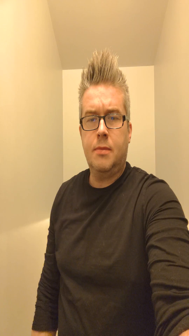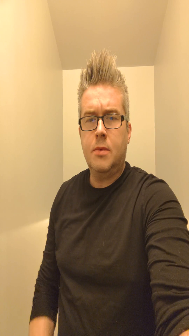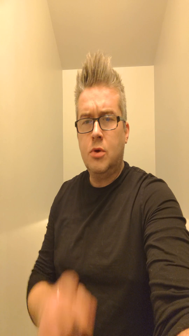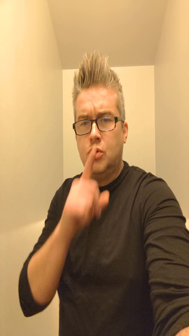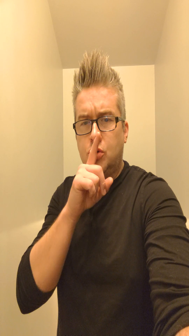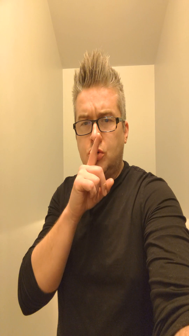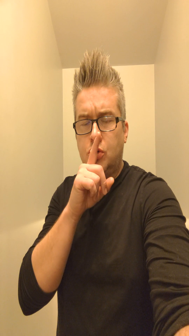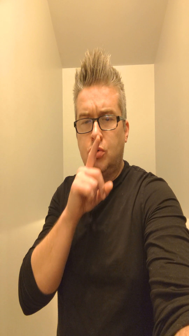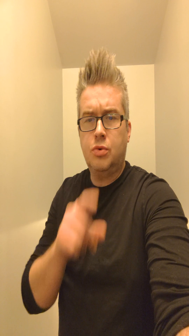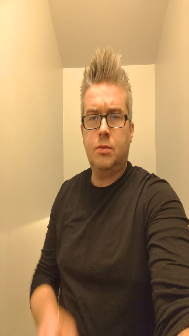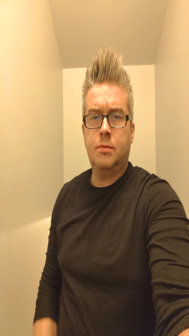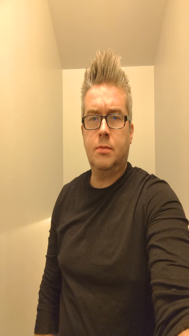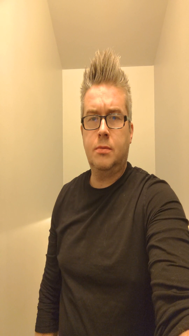shhh